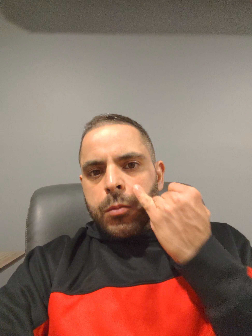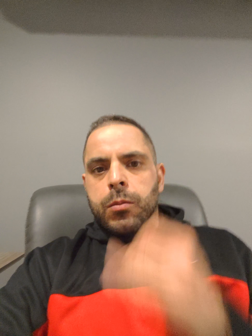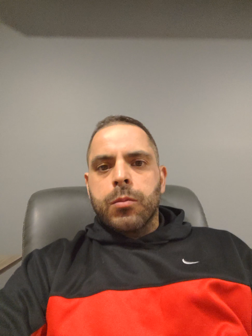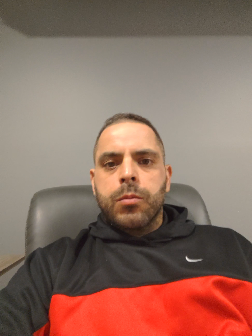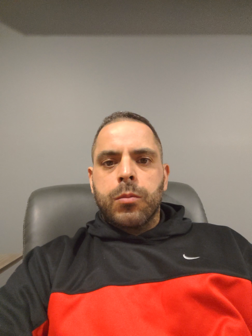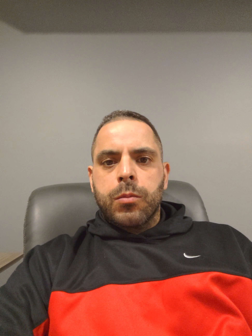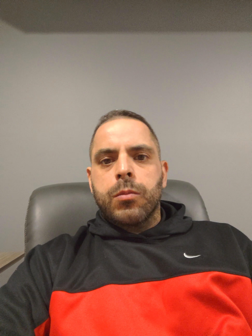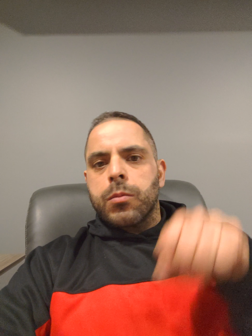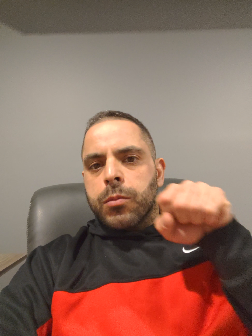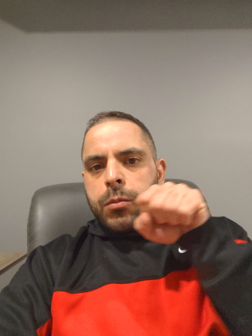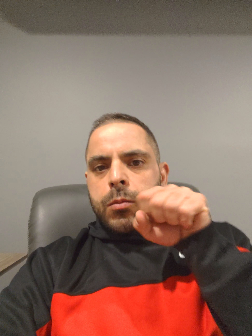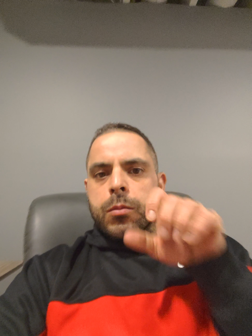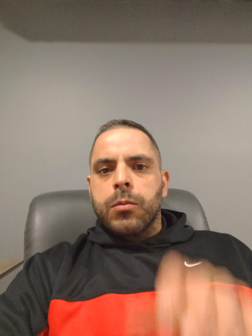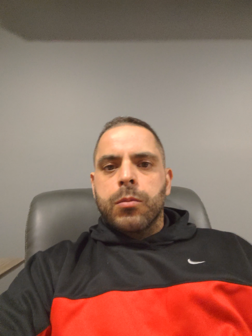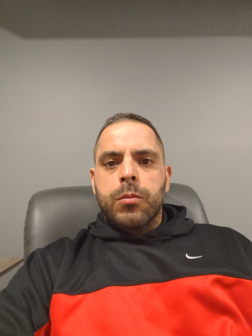carrot